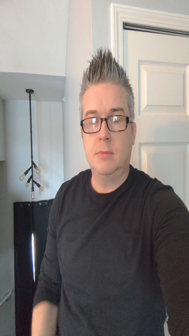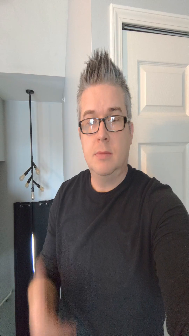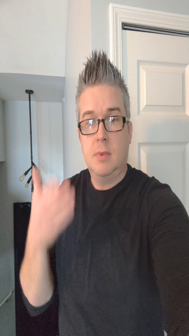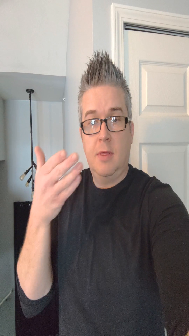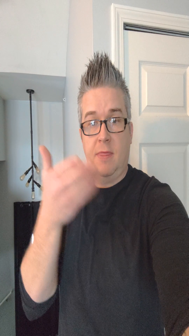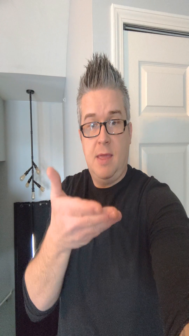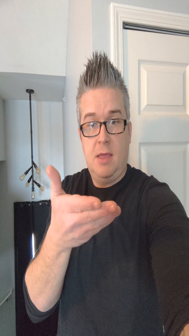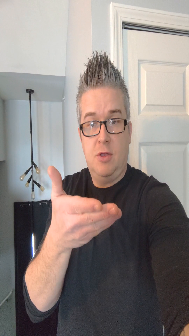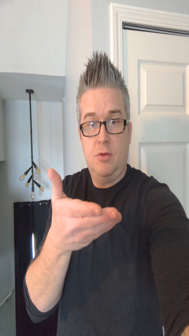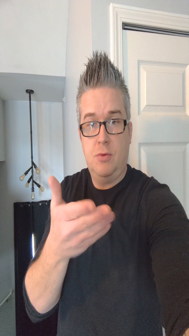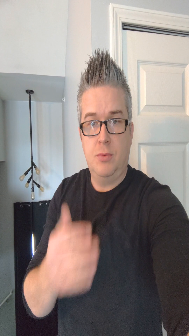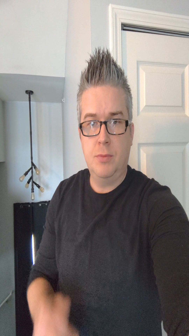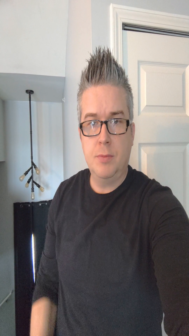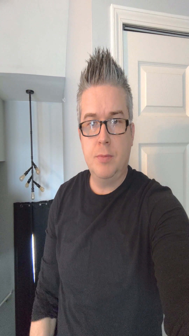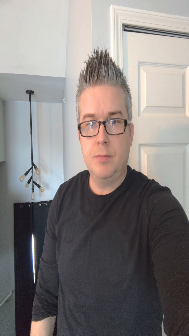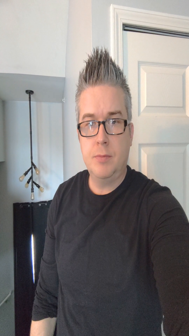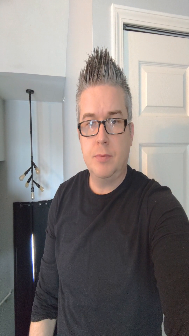there